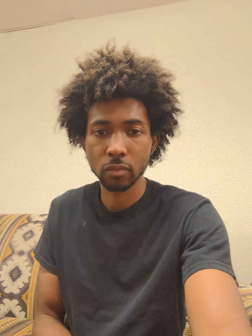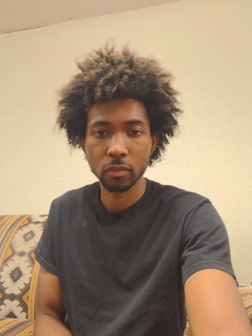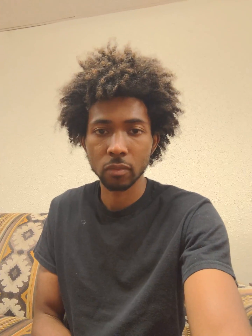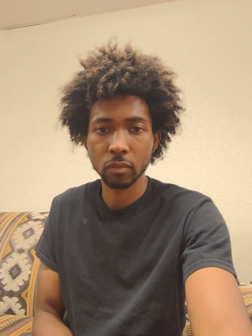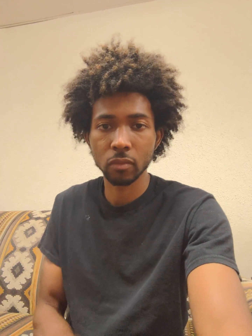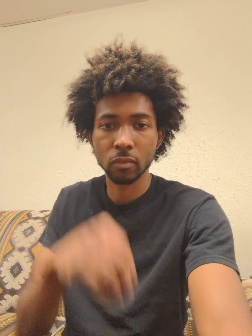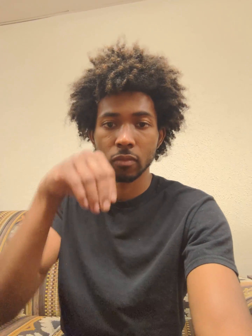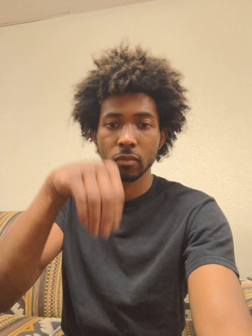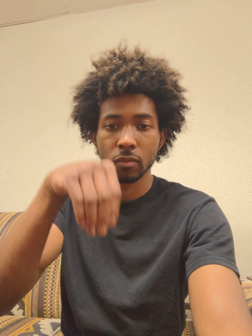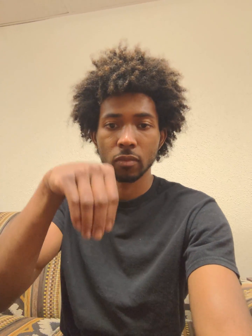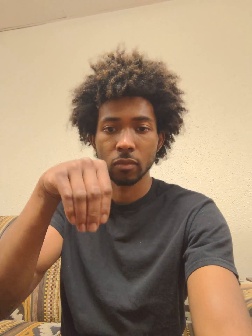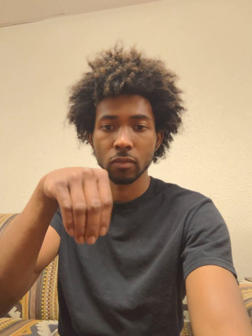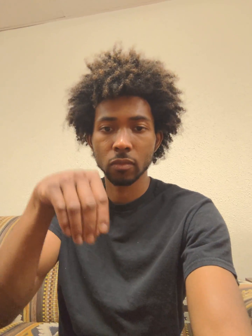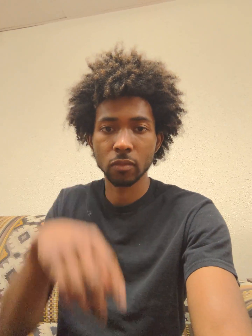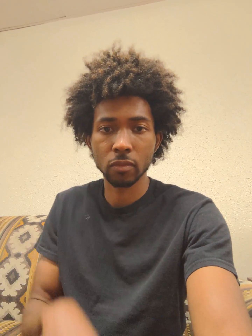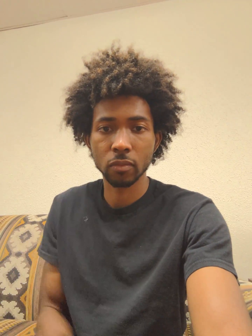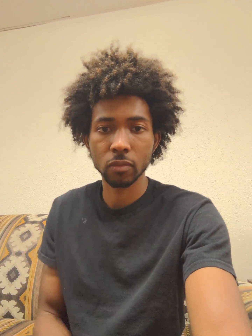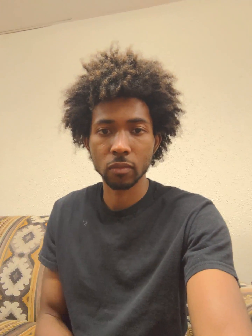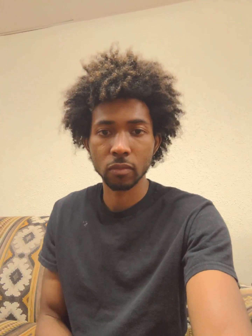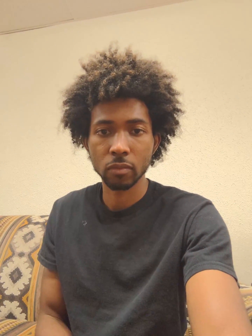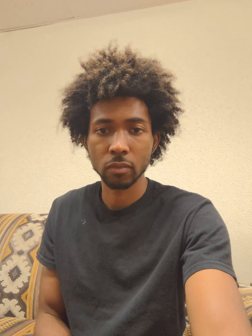inside